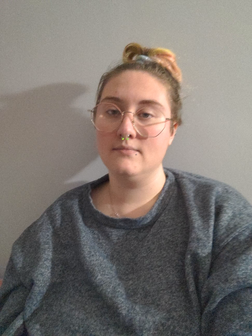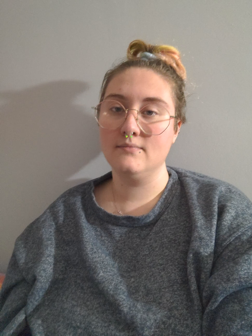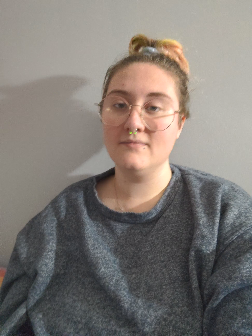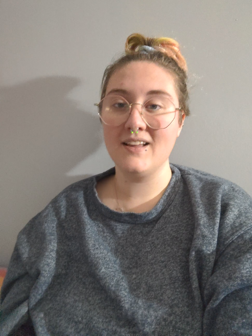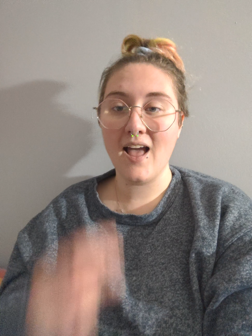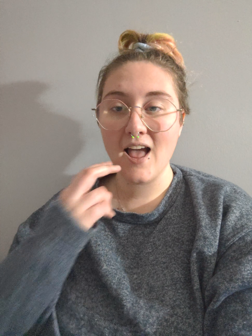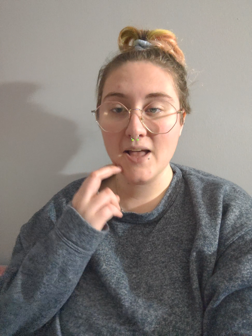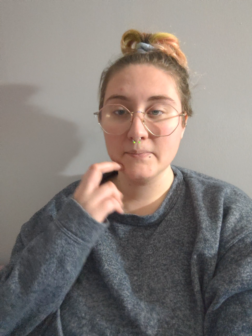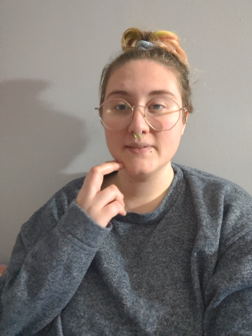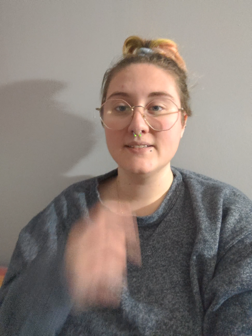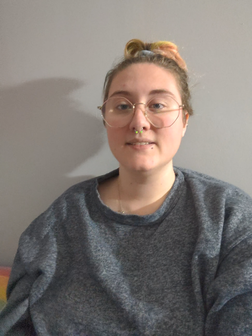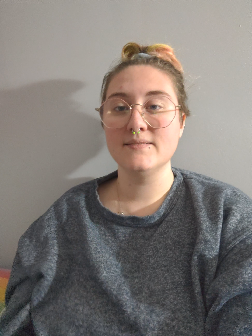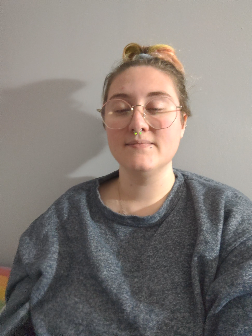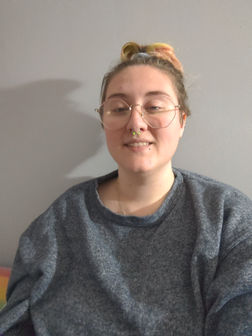gum